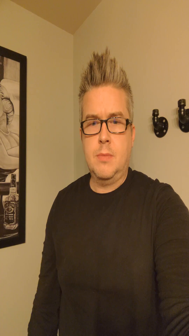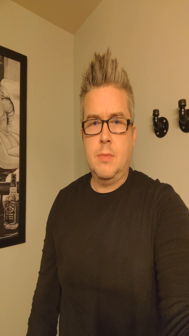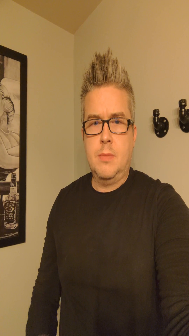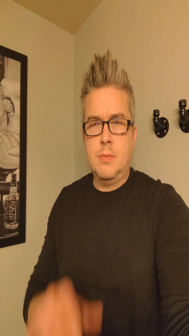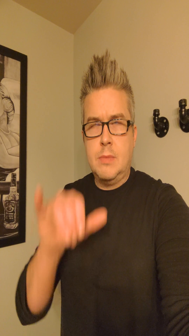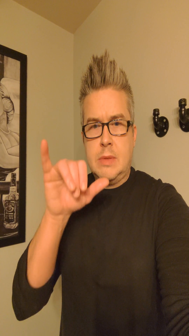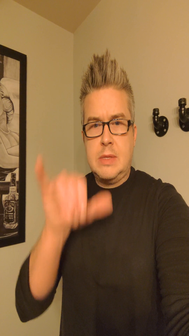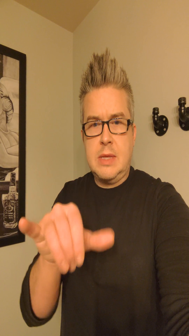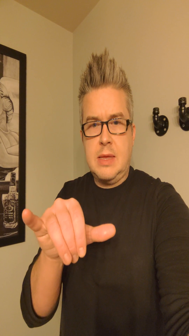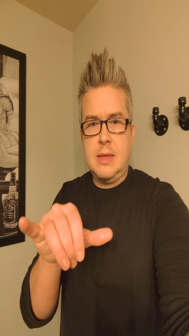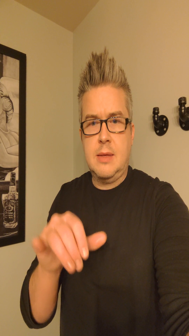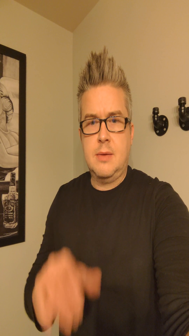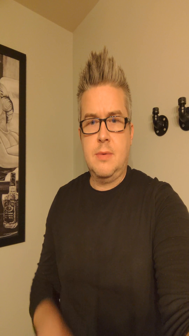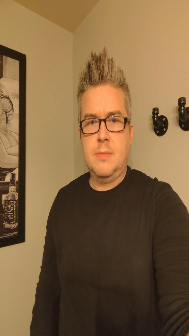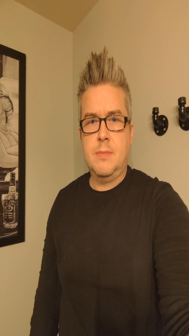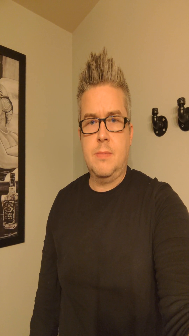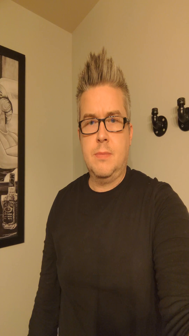stay